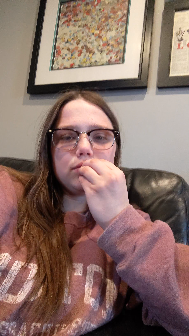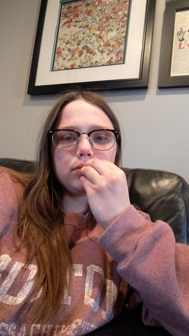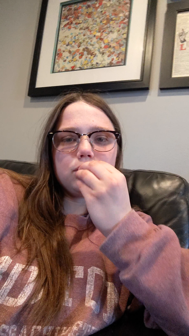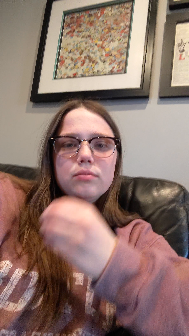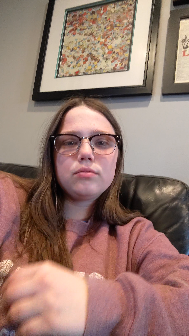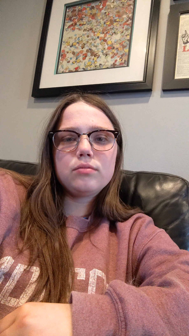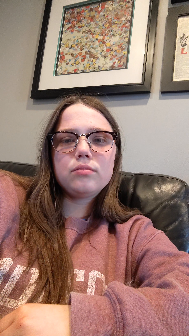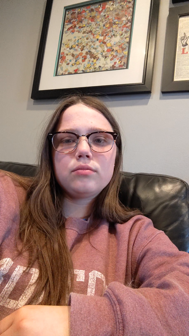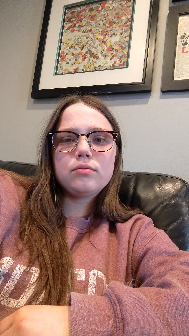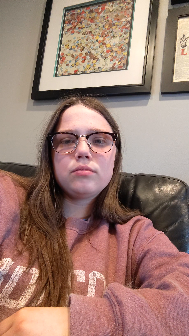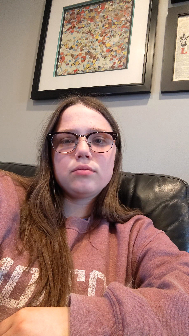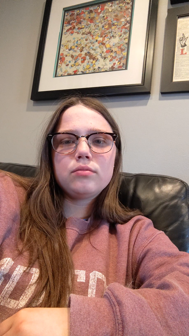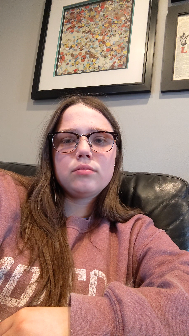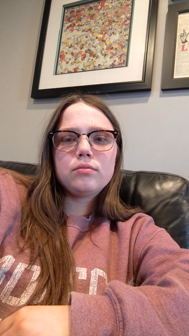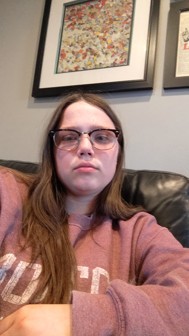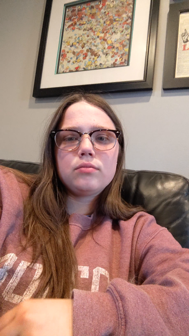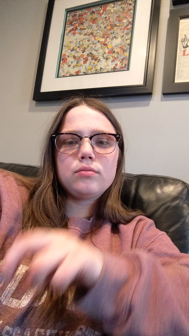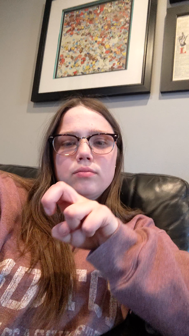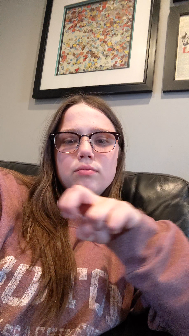bench